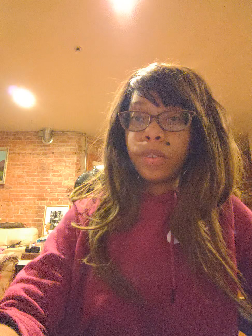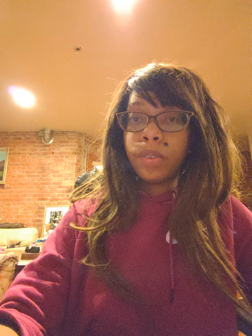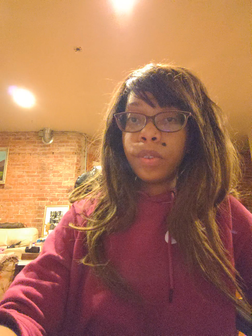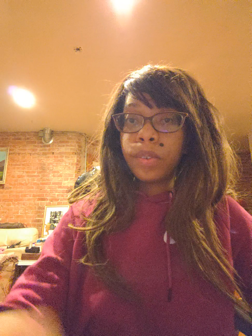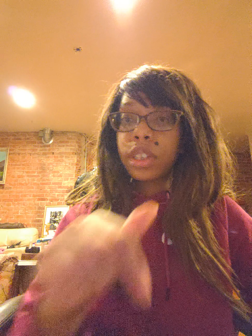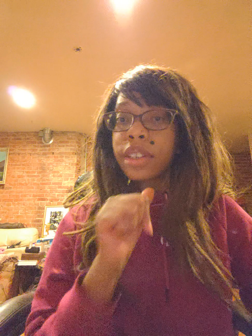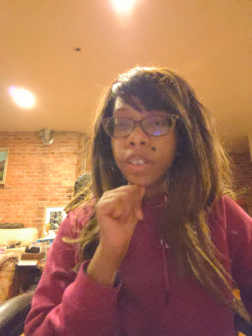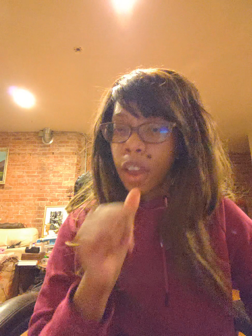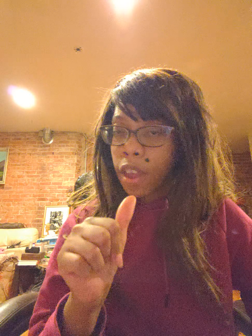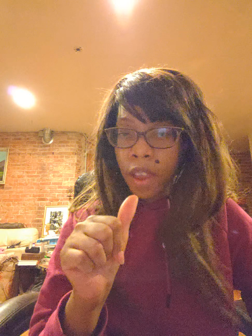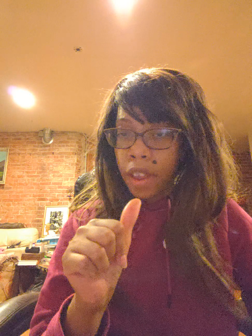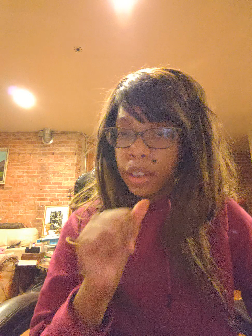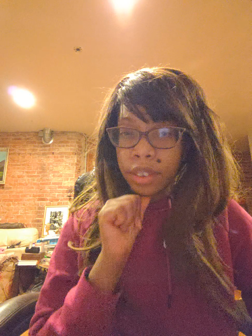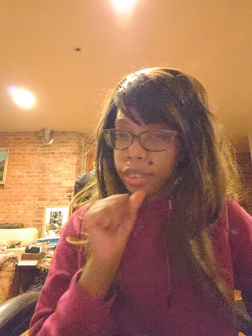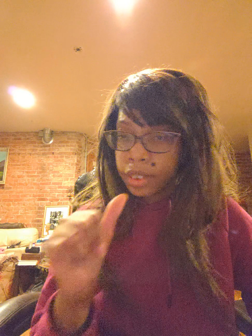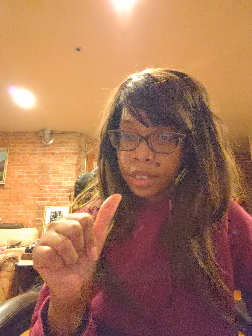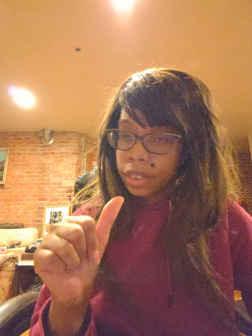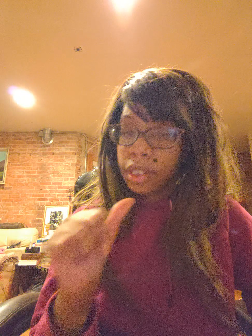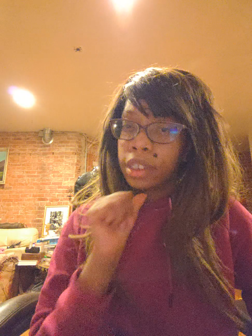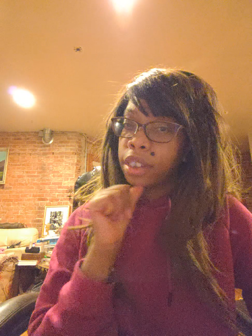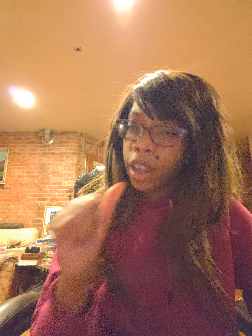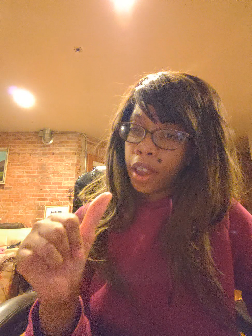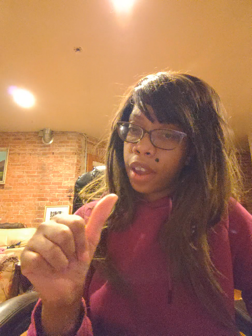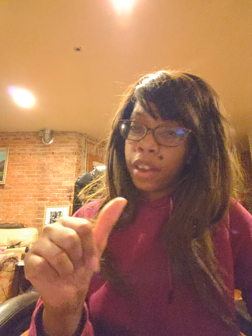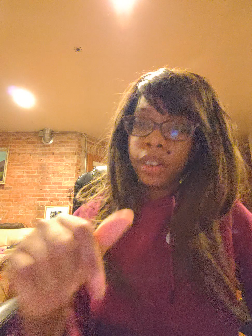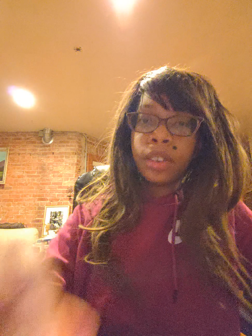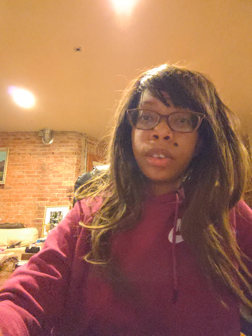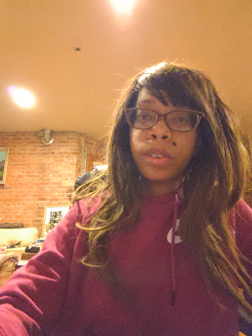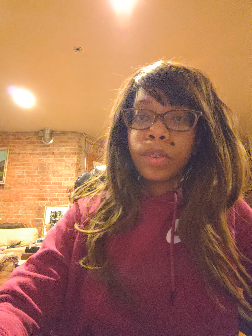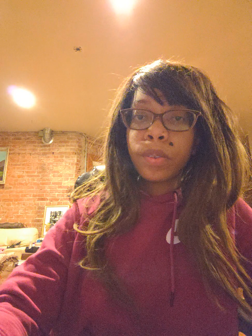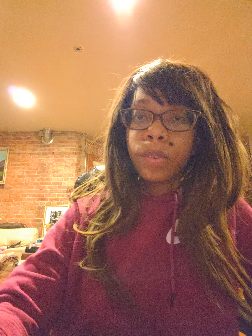not